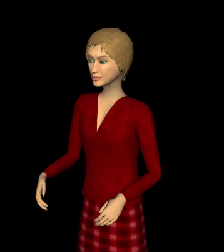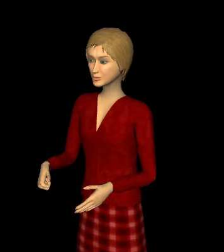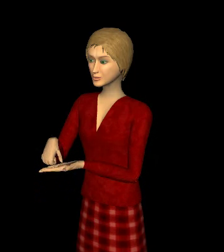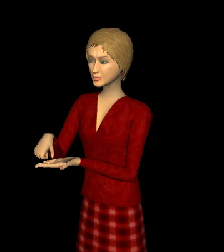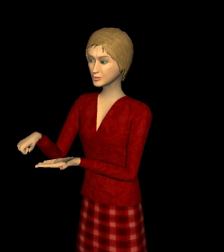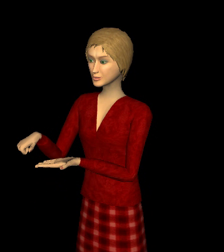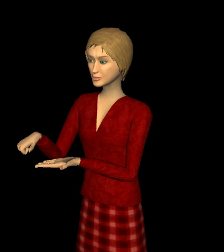يدفع